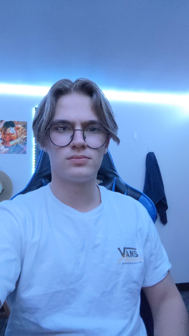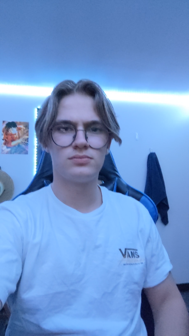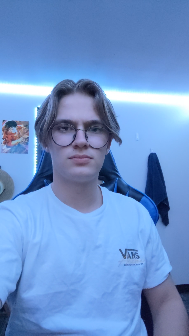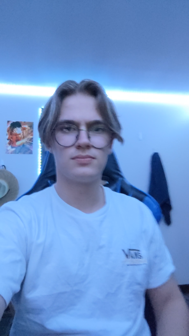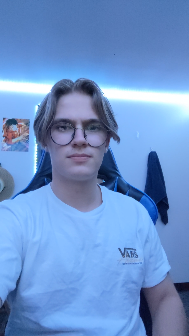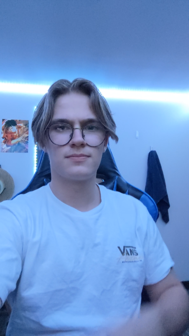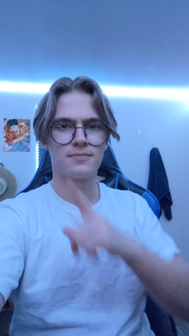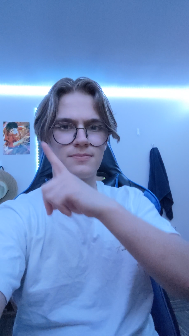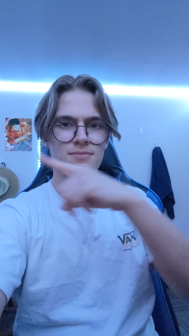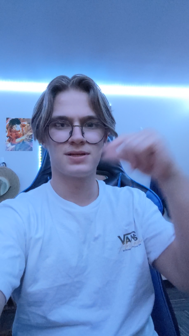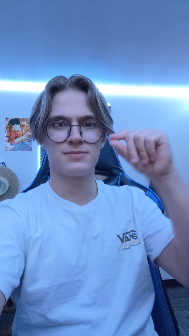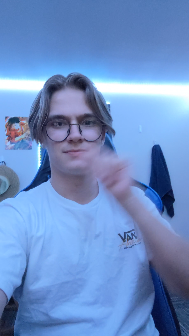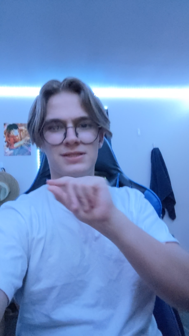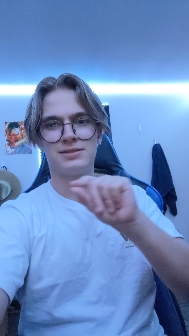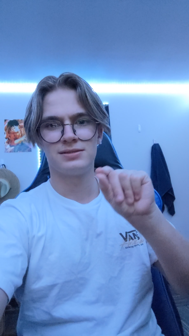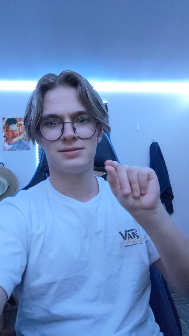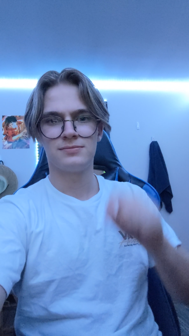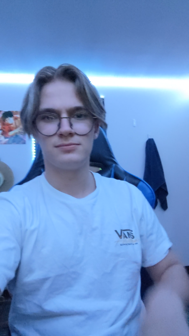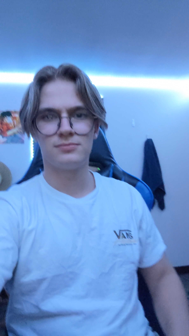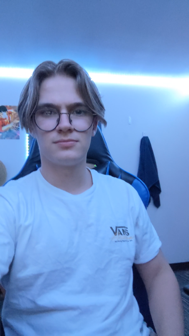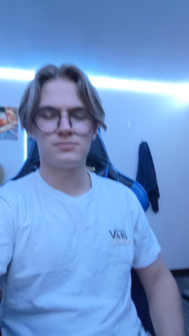peas